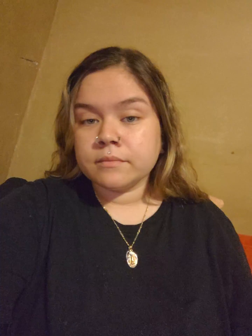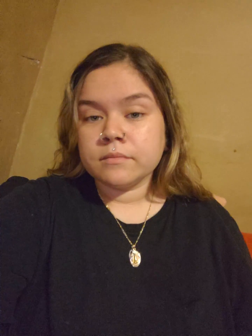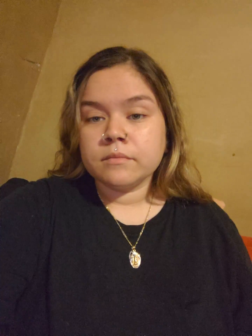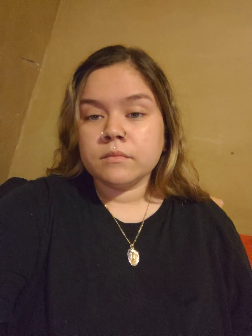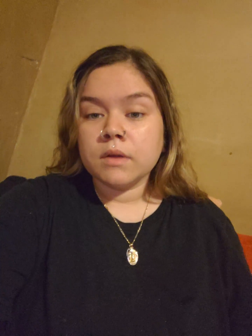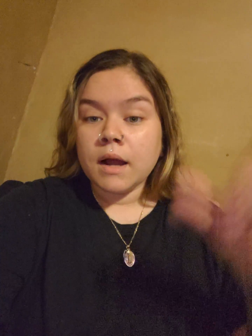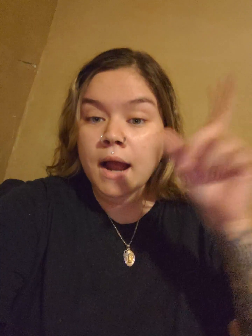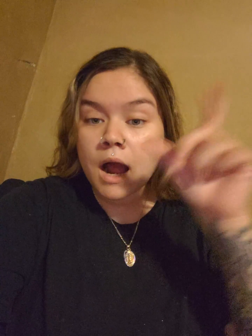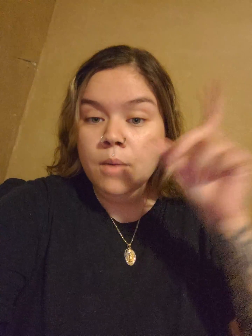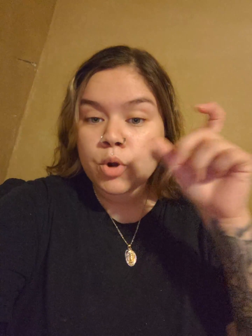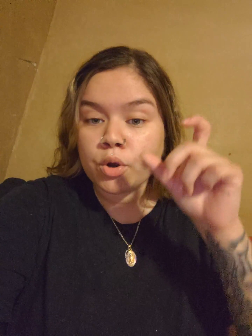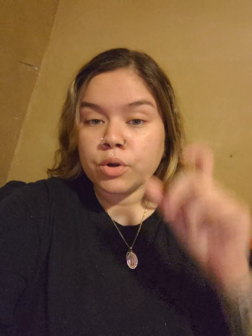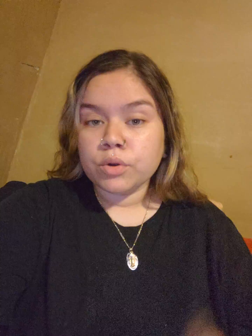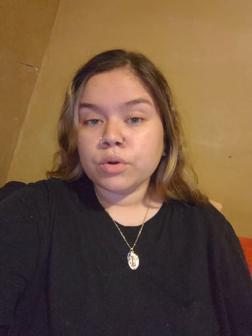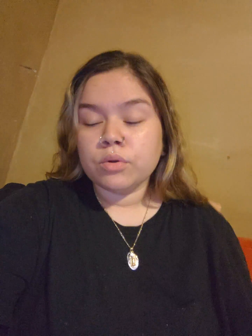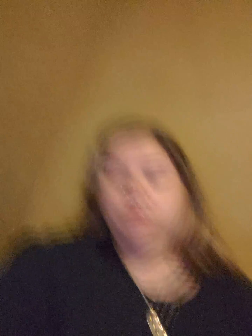camera